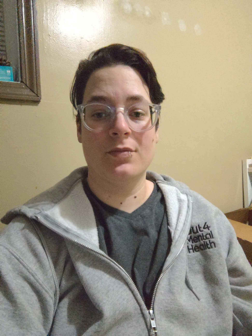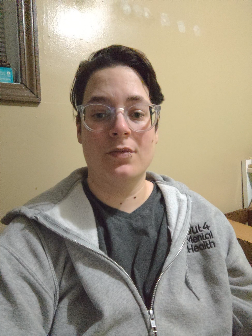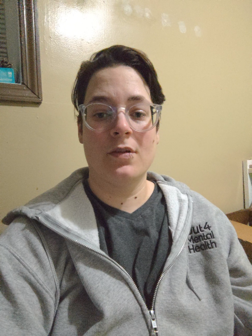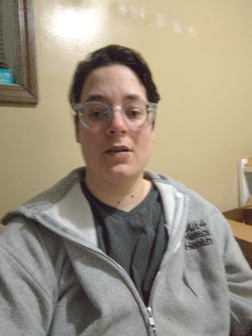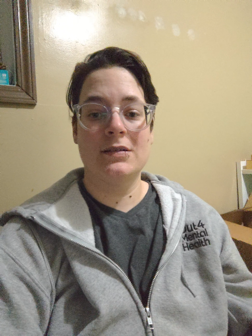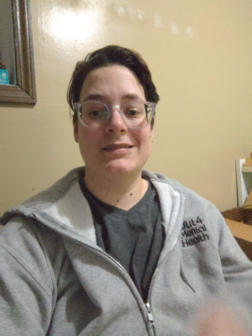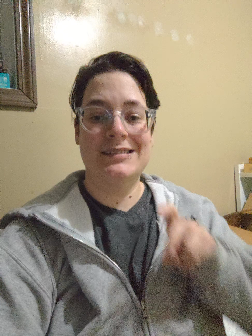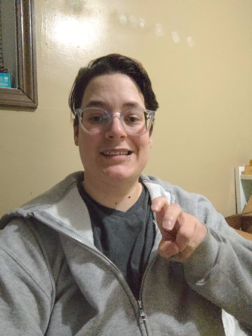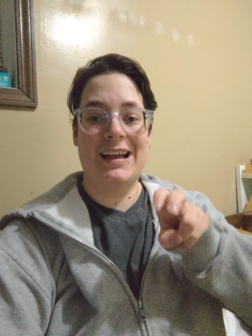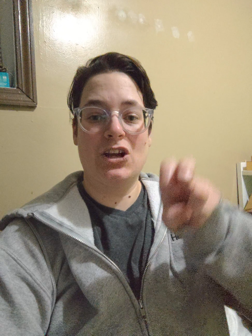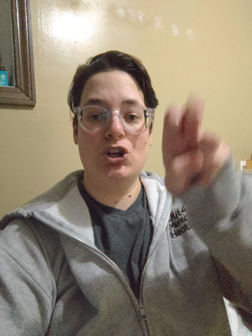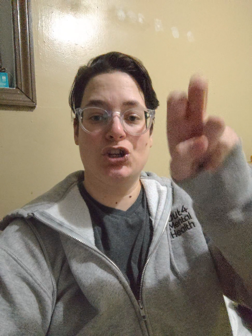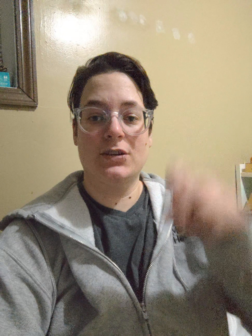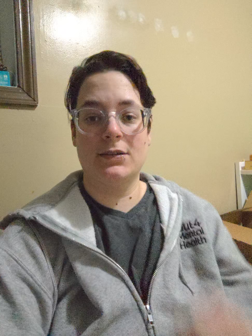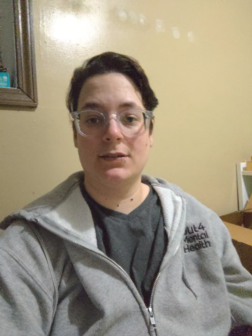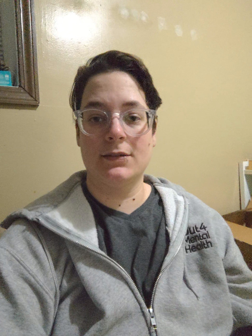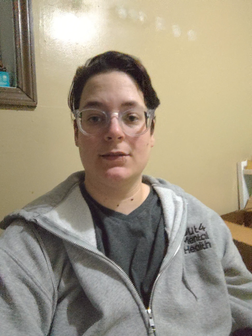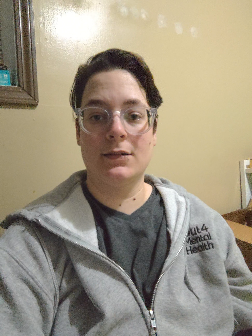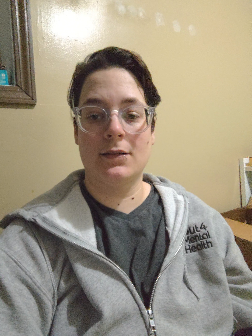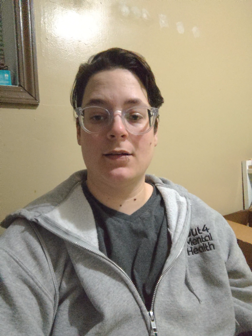stairs